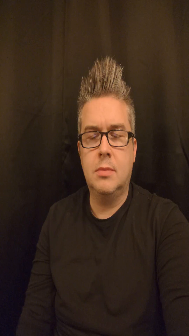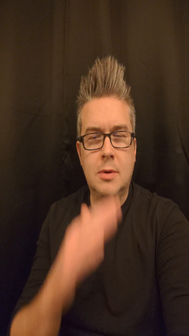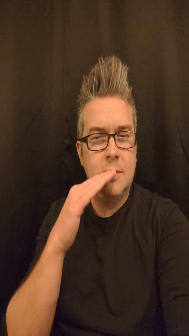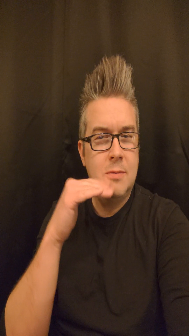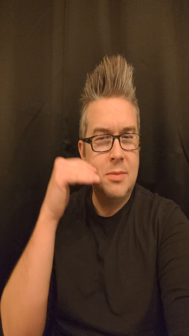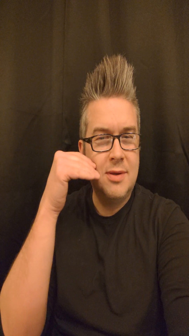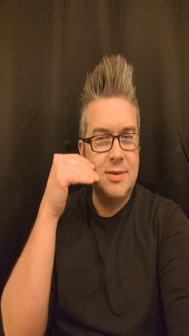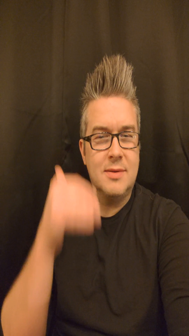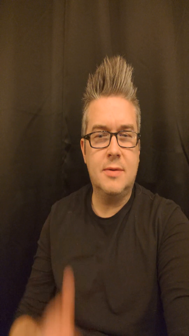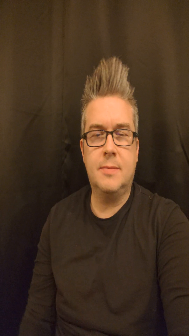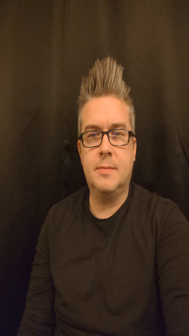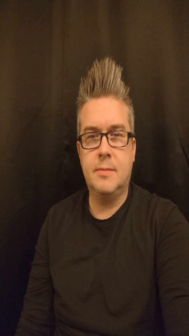smile